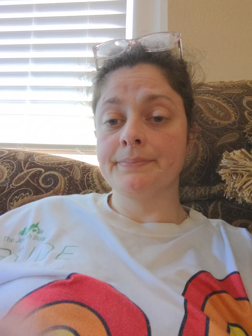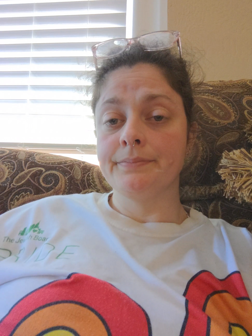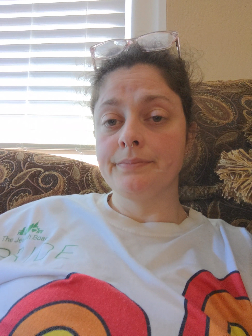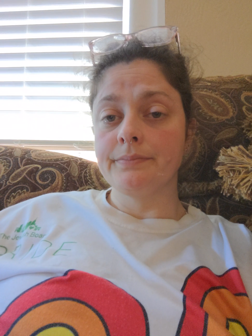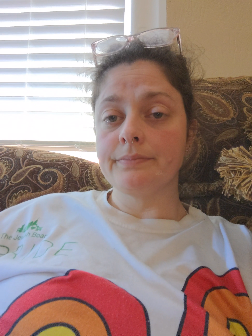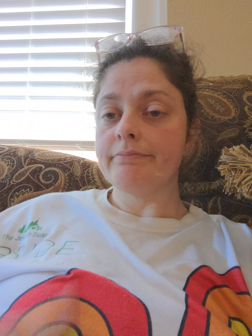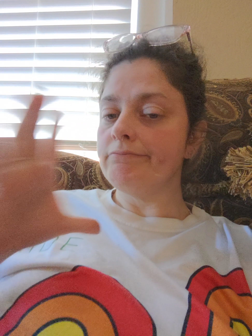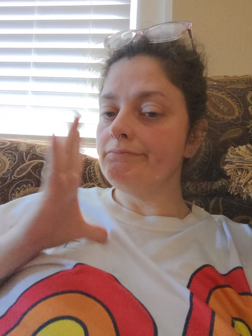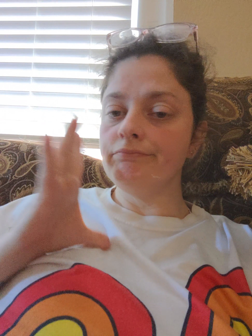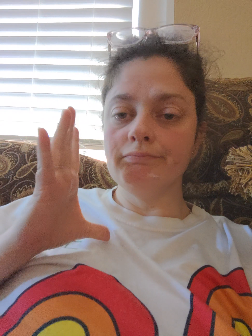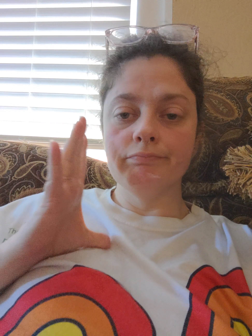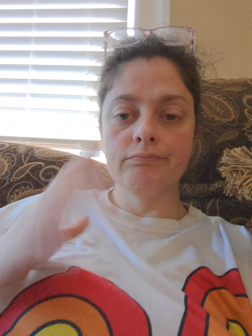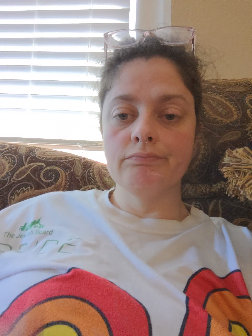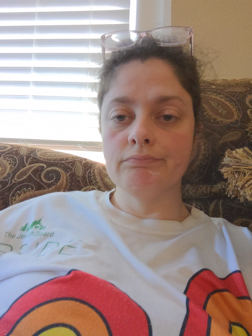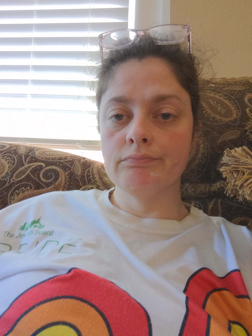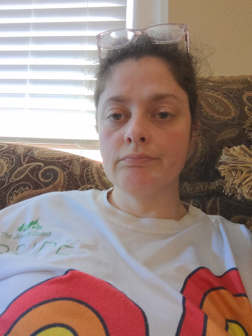fine